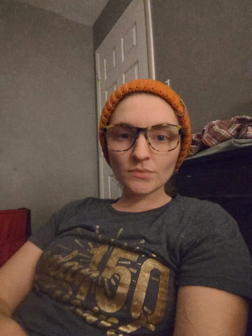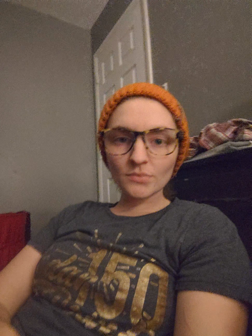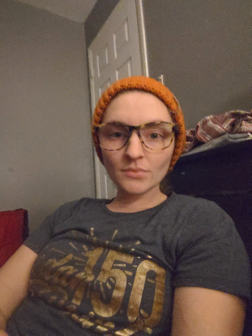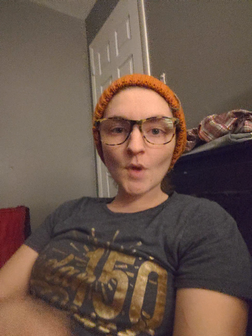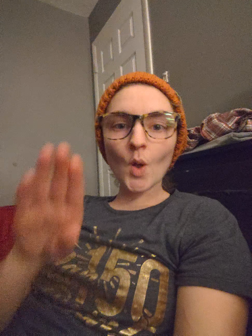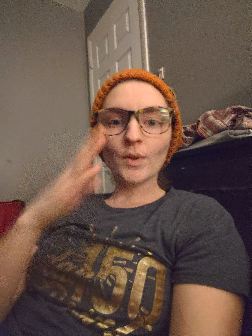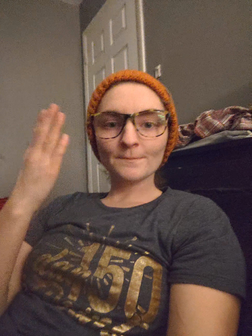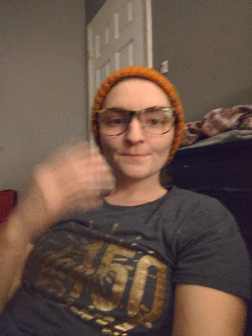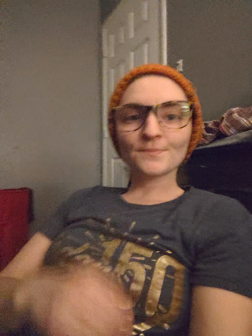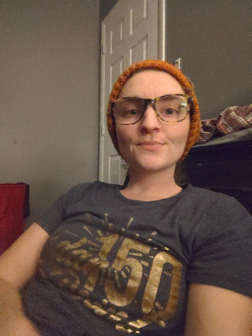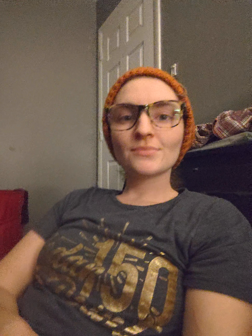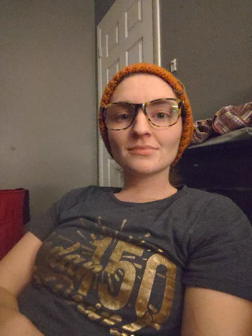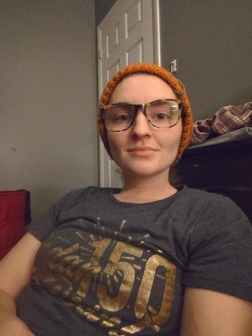open